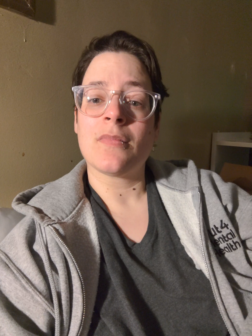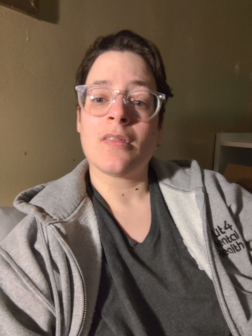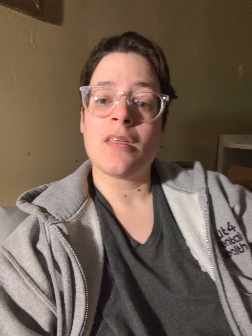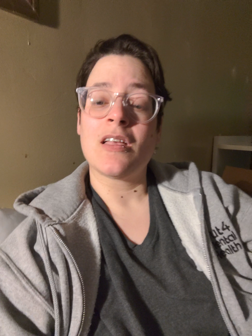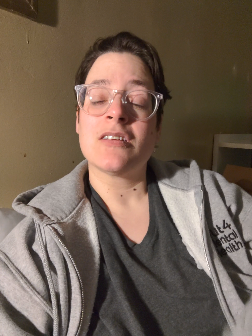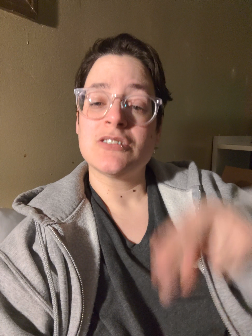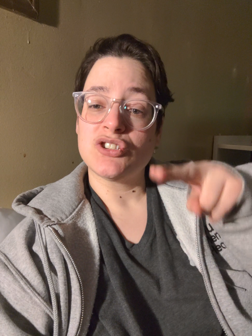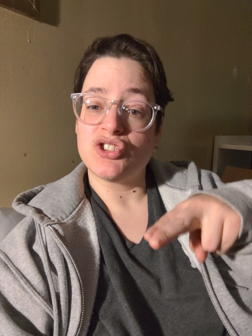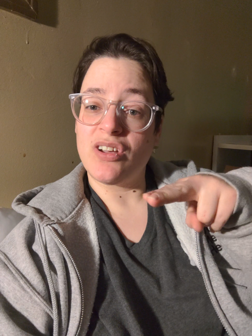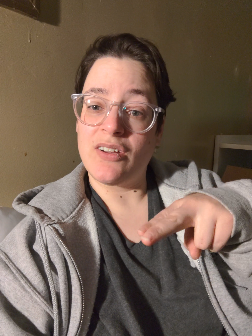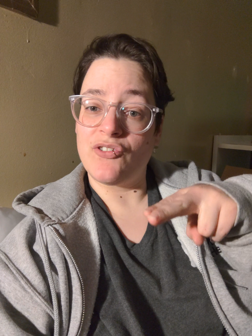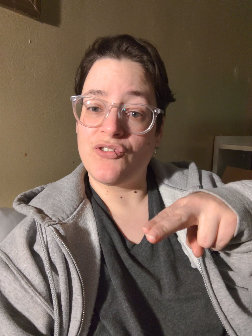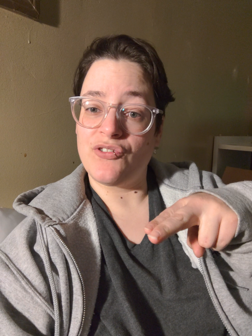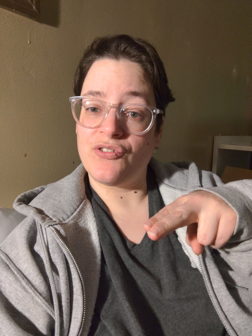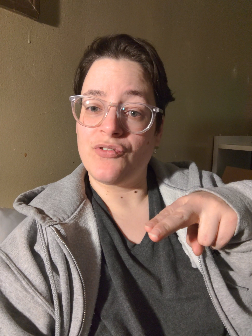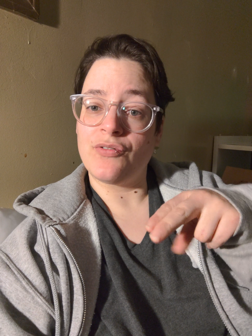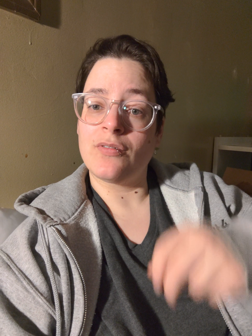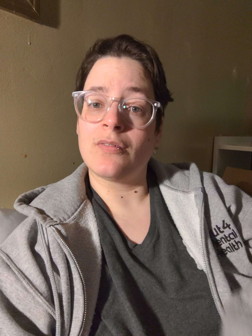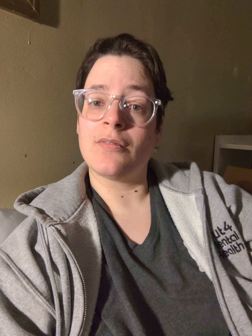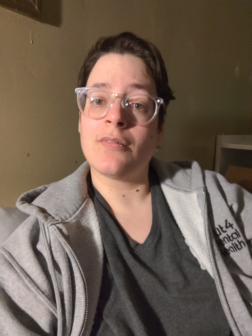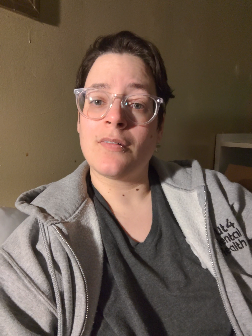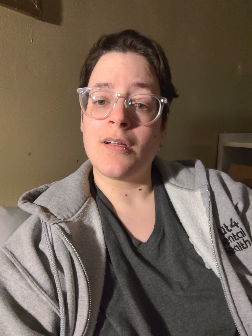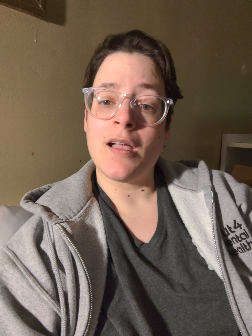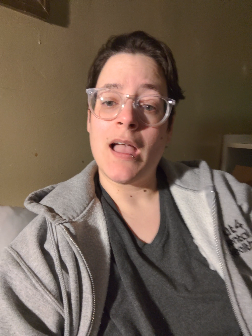chair